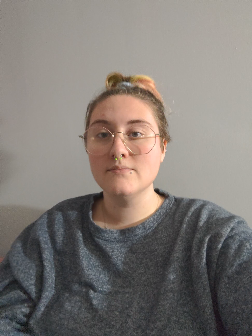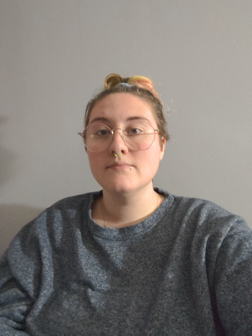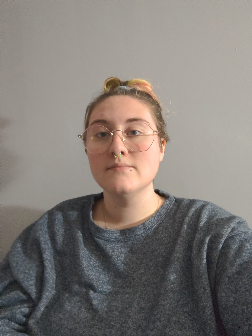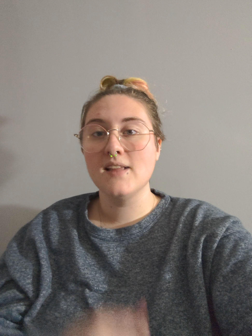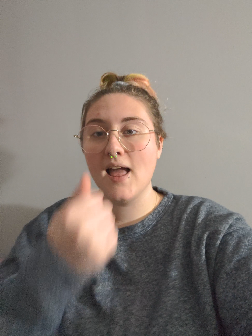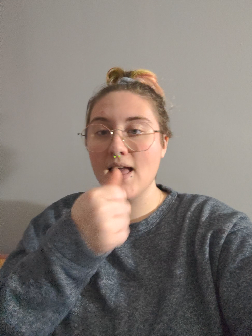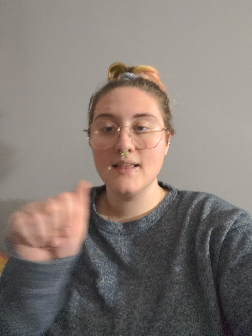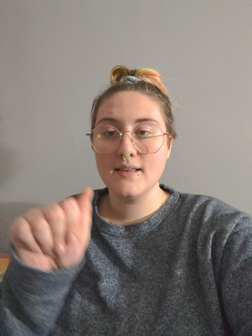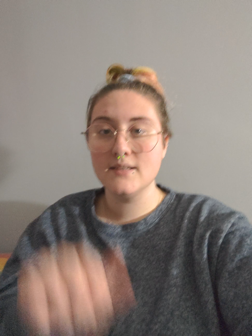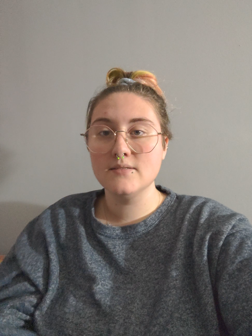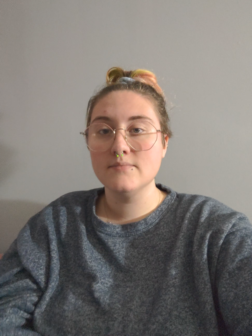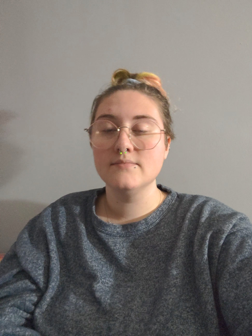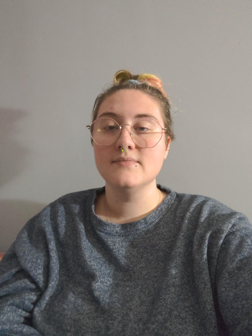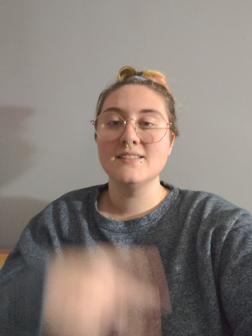any